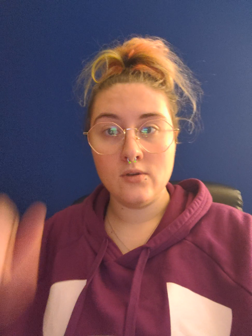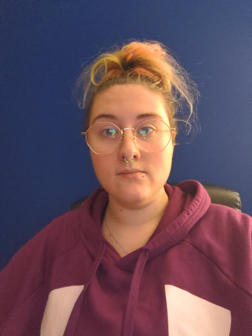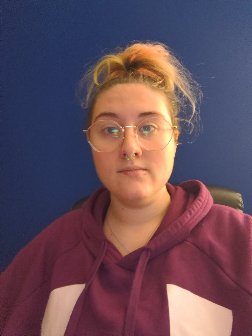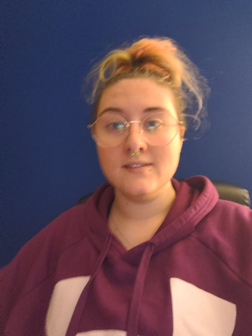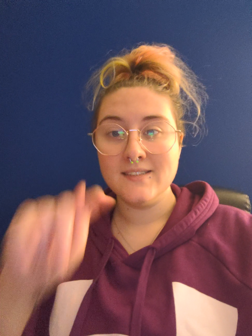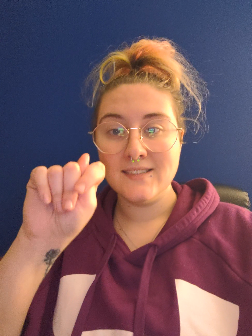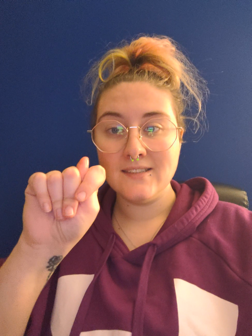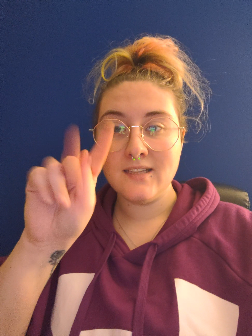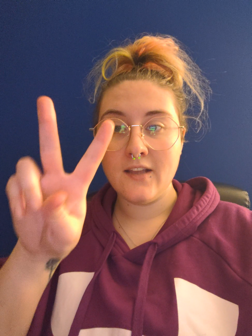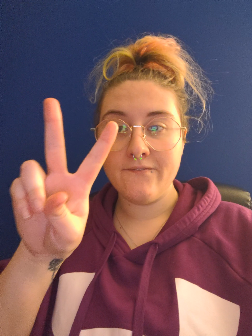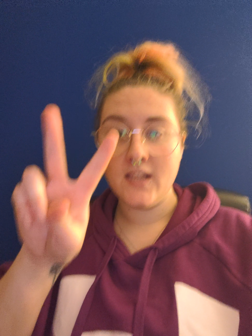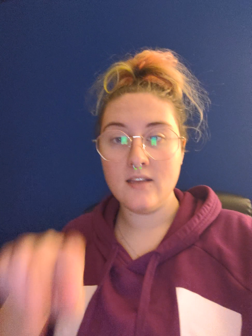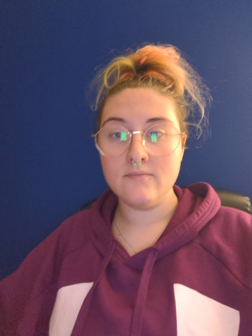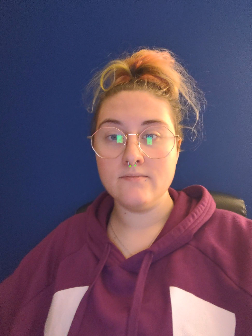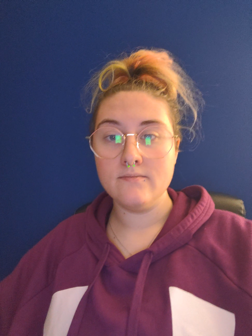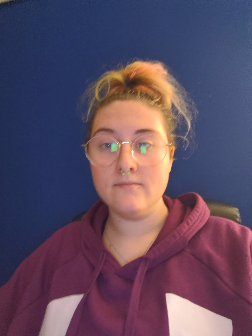TV